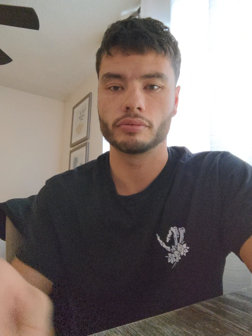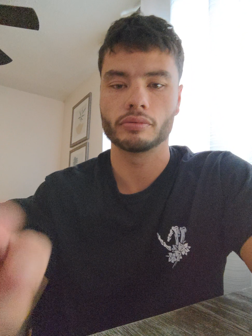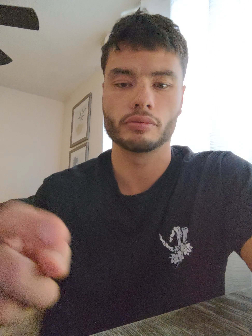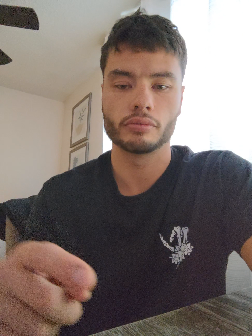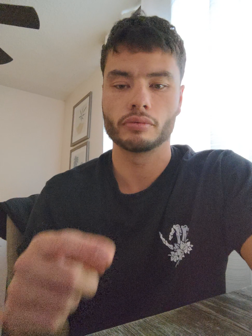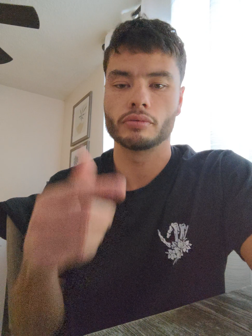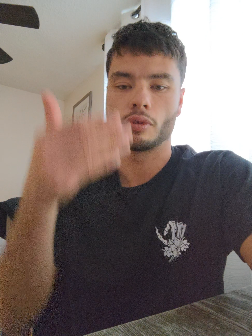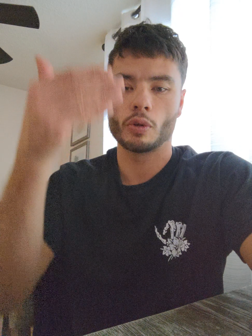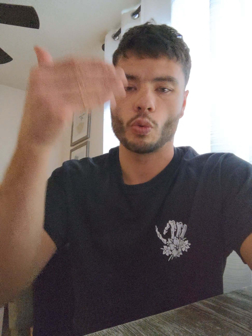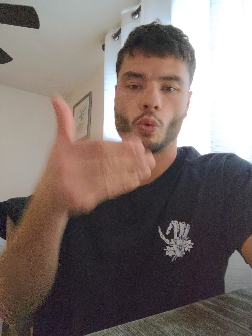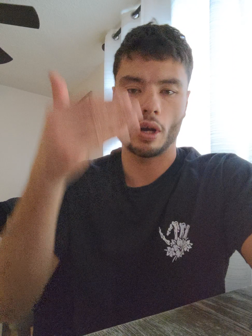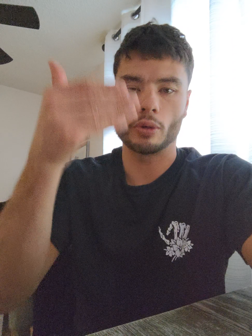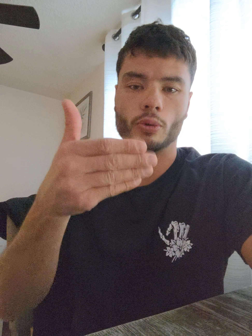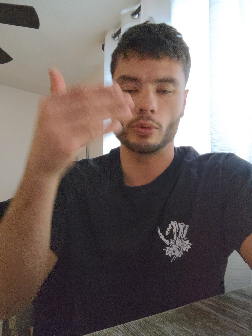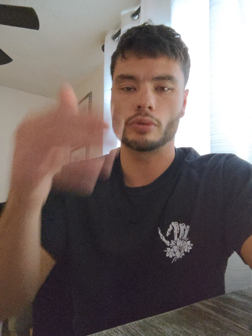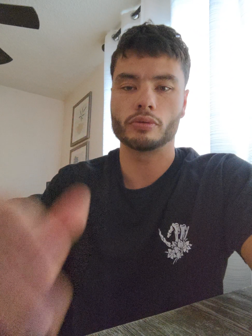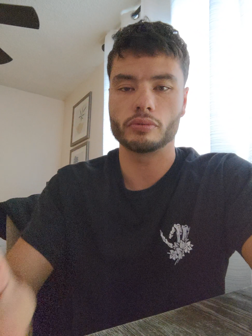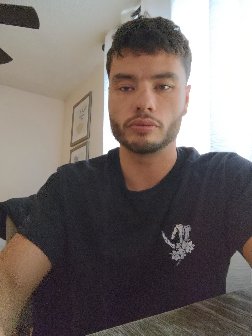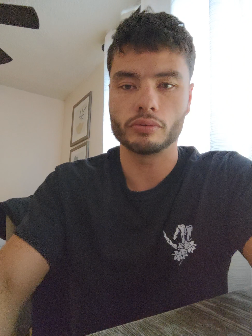window